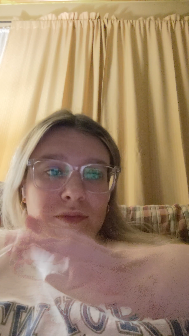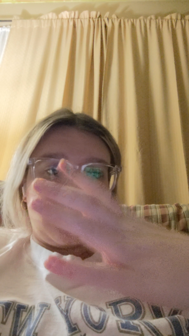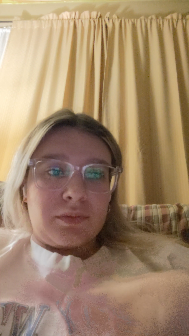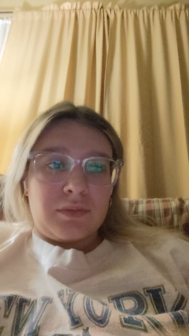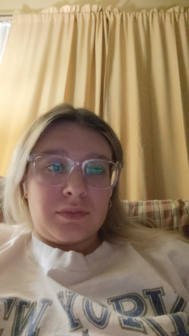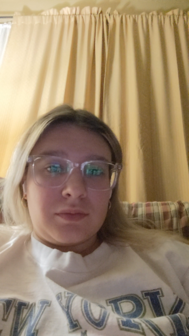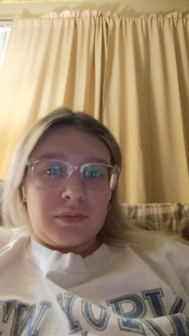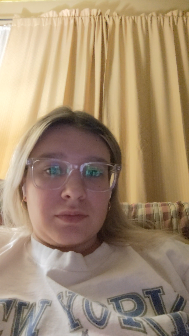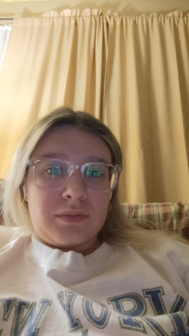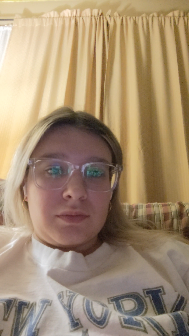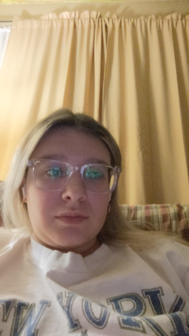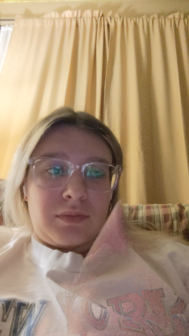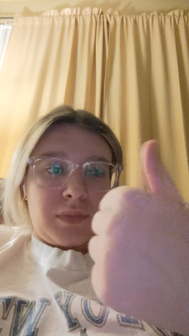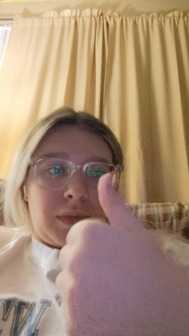game